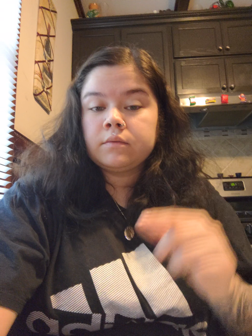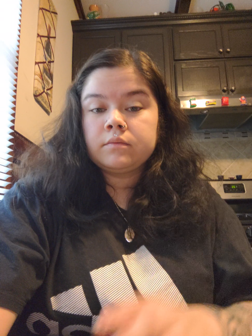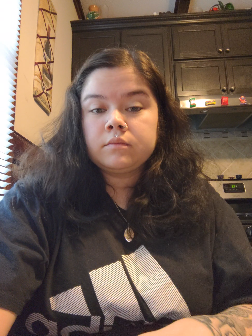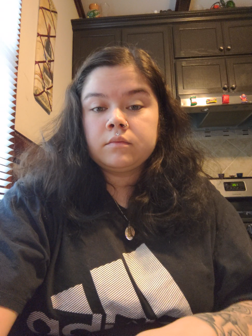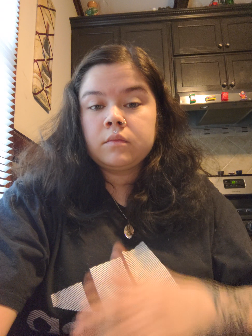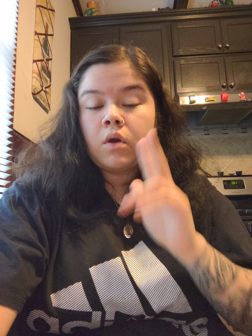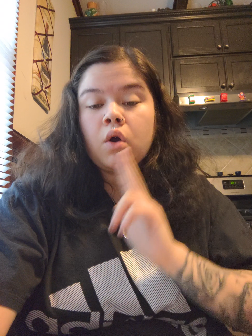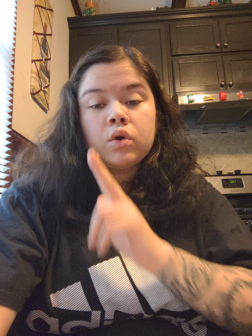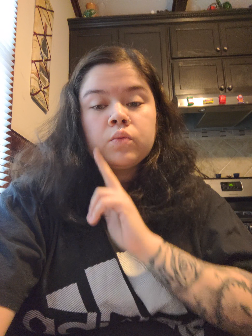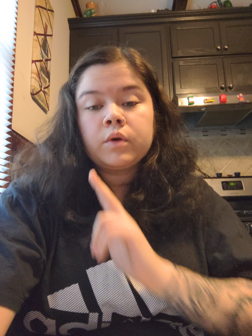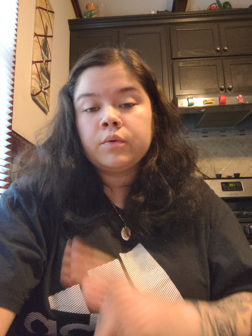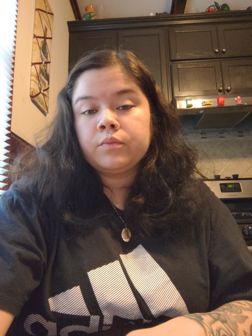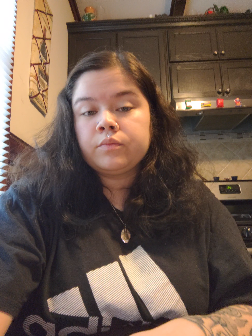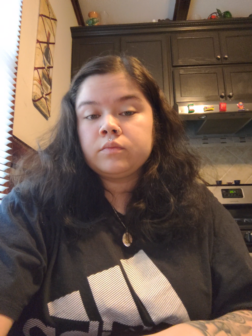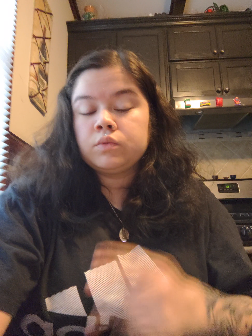underwear